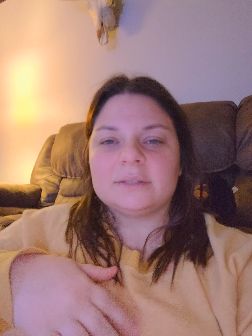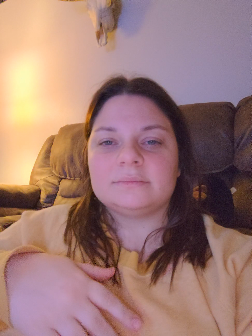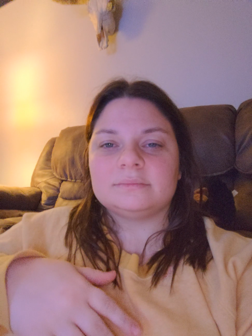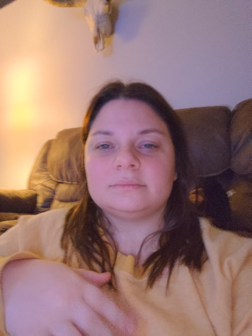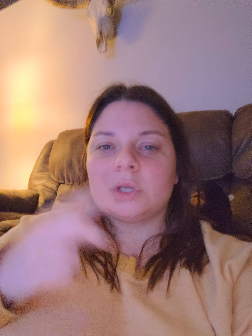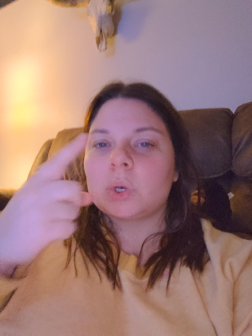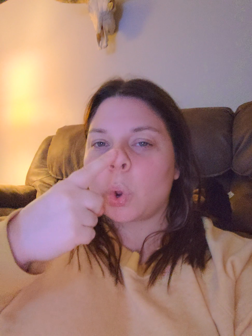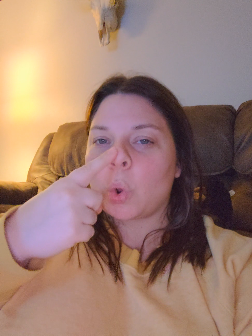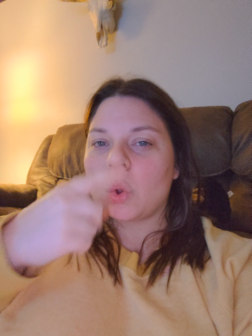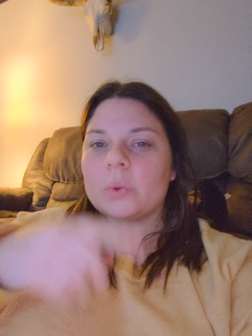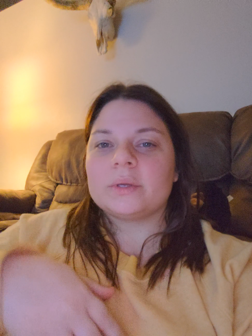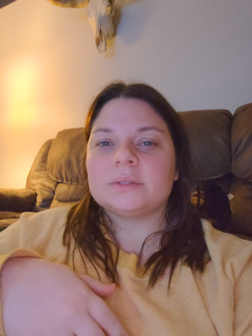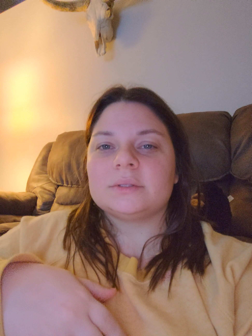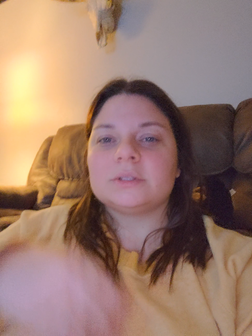nose